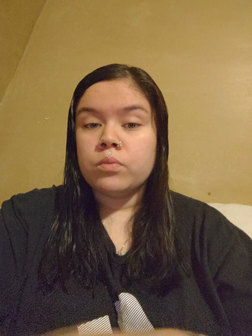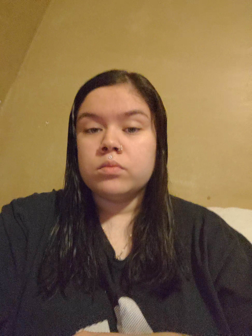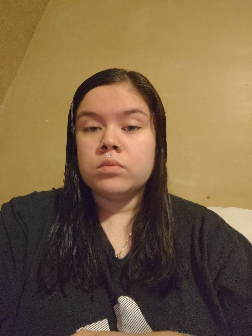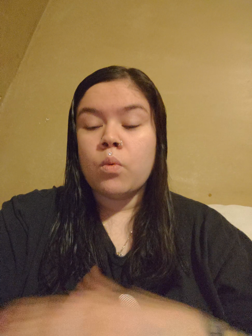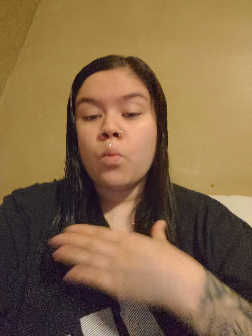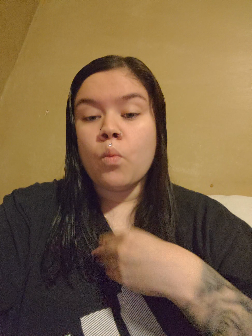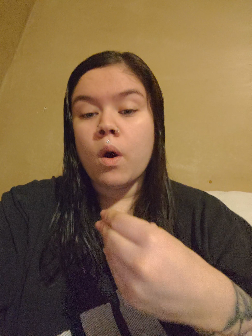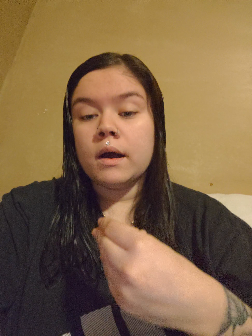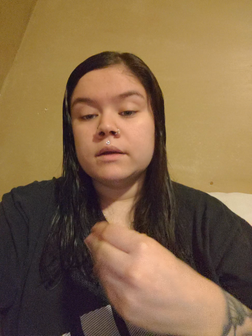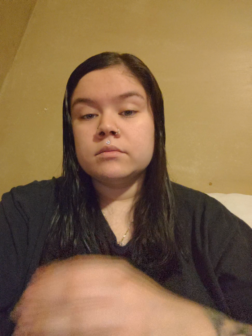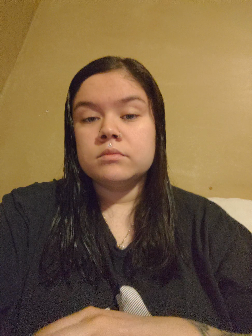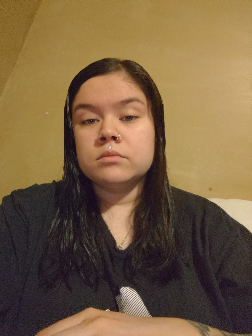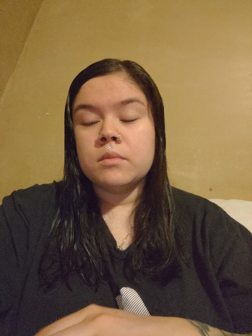white